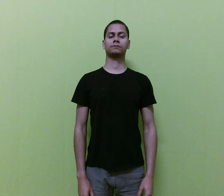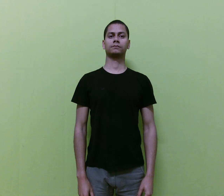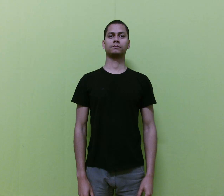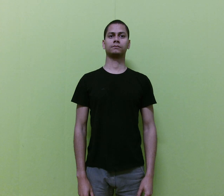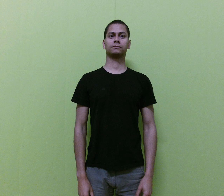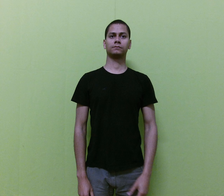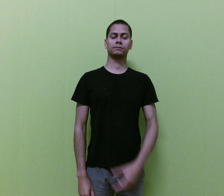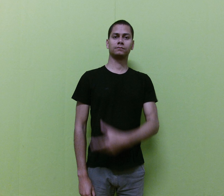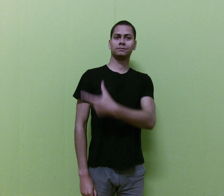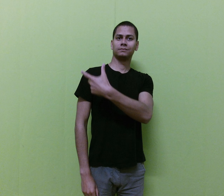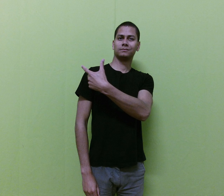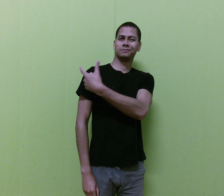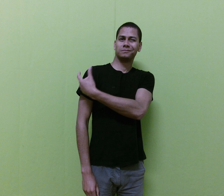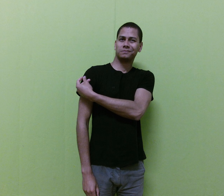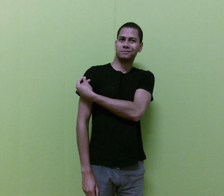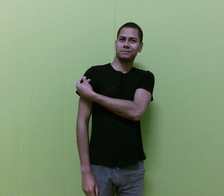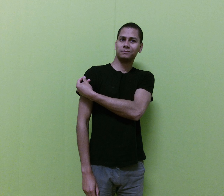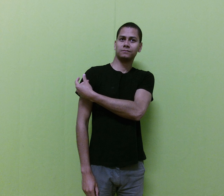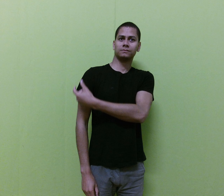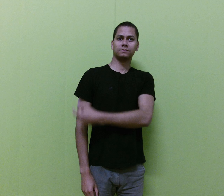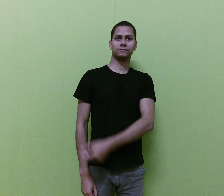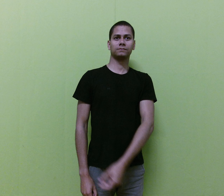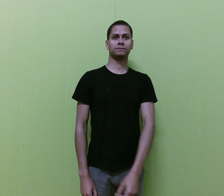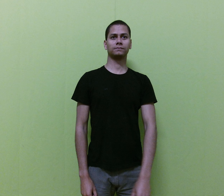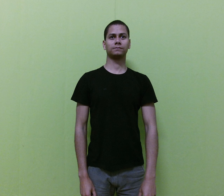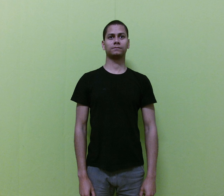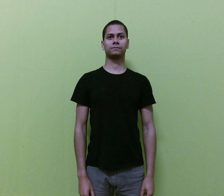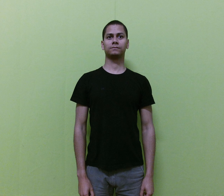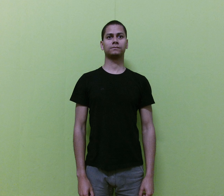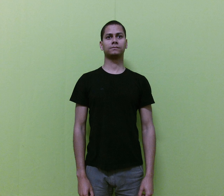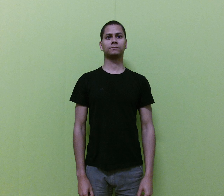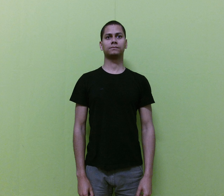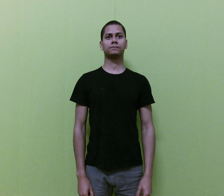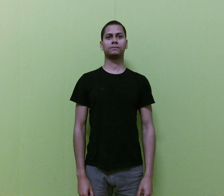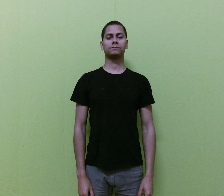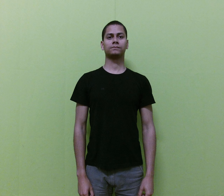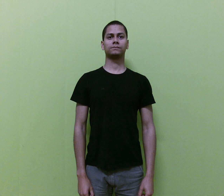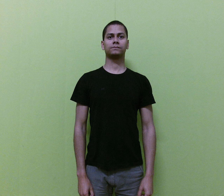vacina